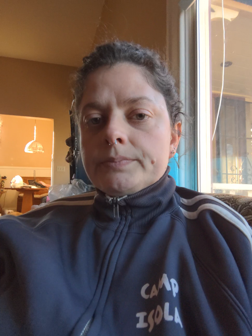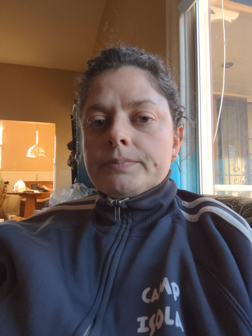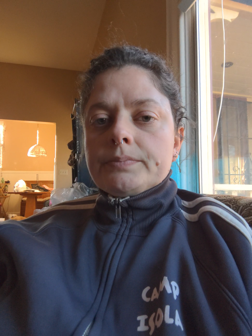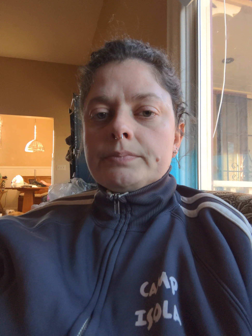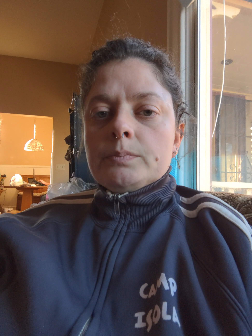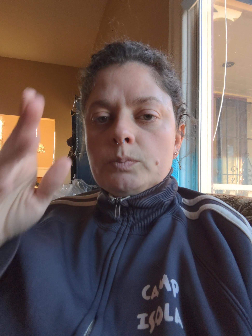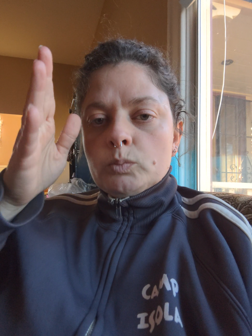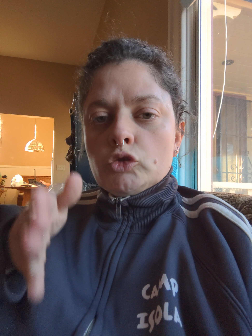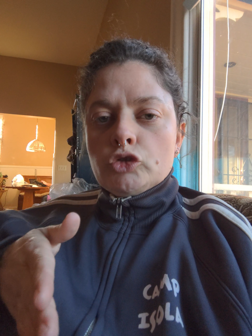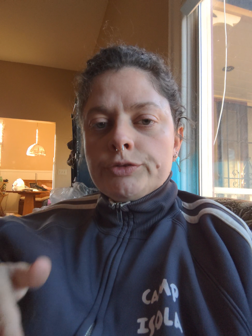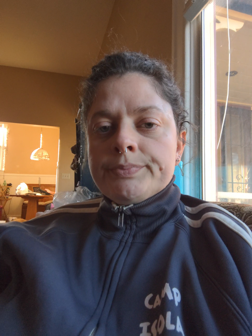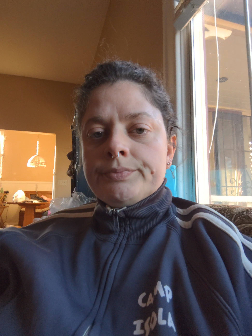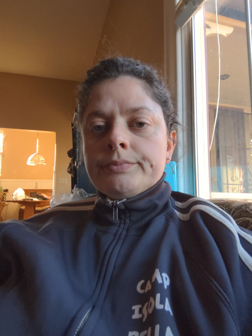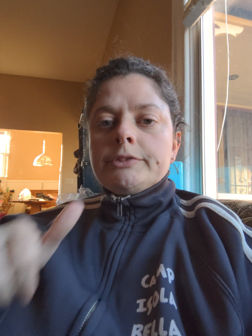person